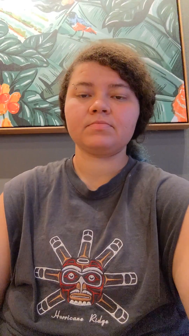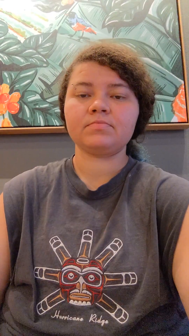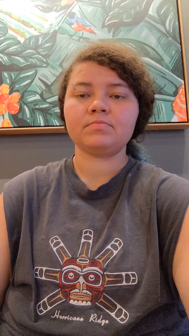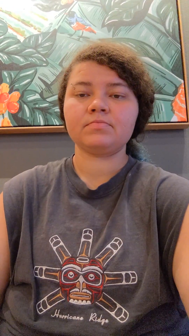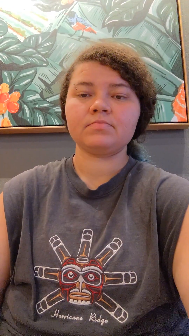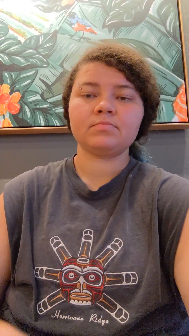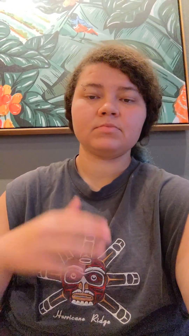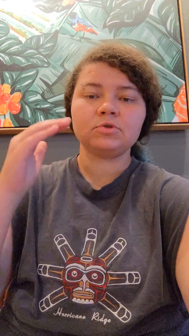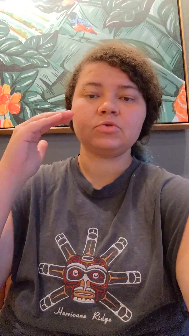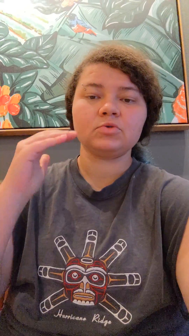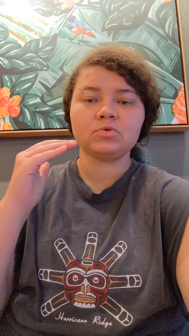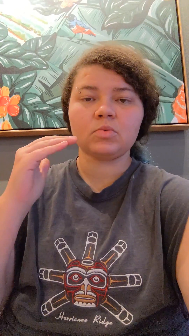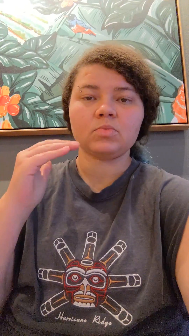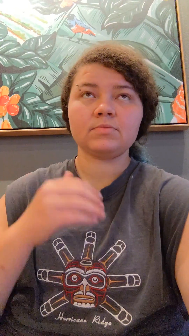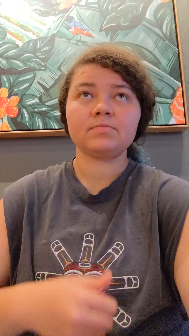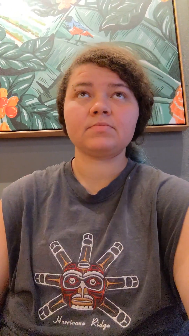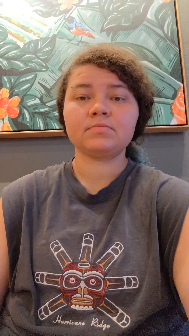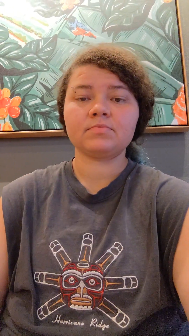short